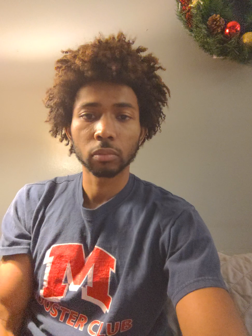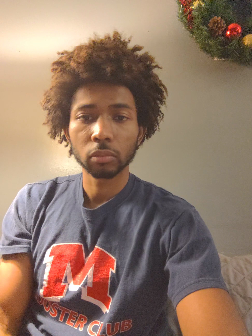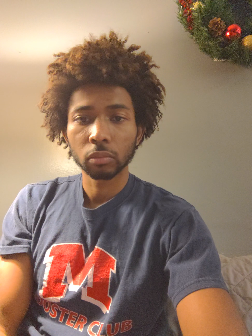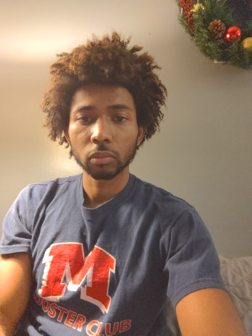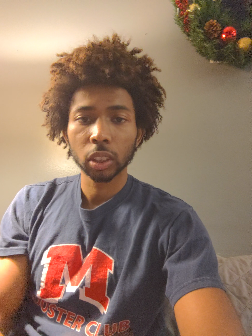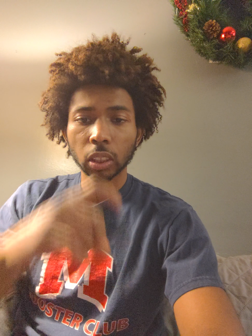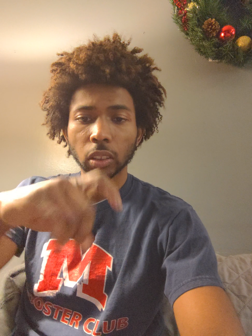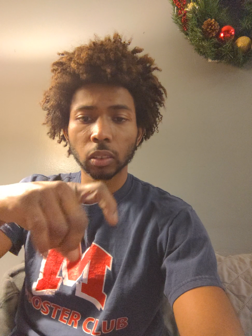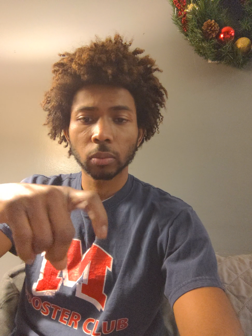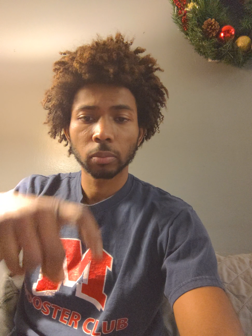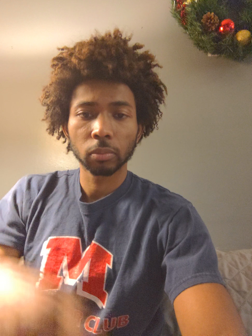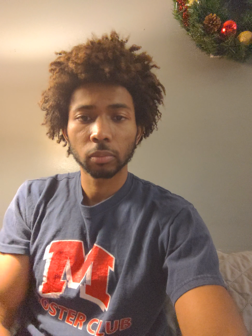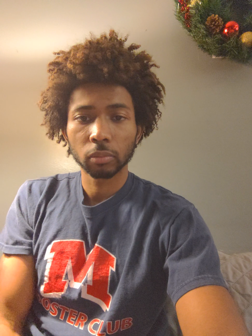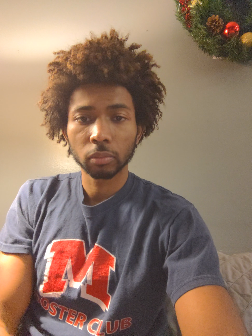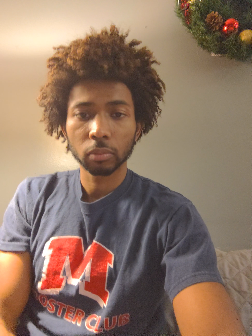time